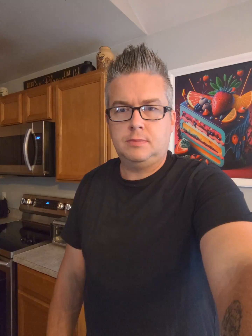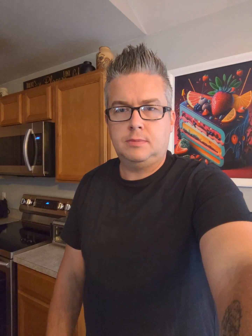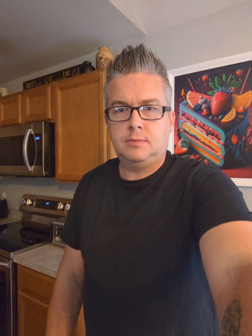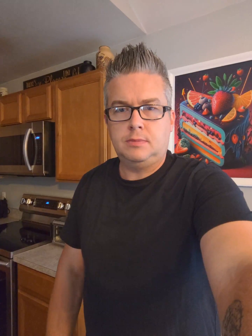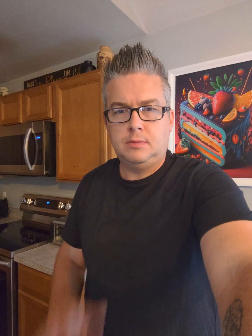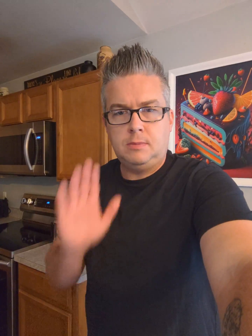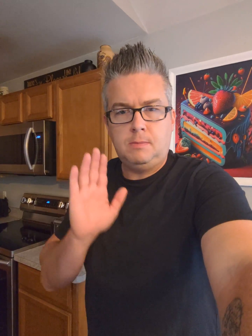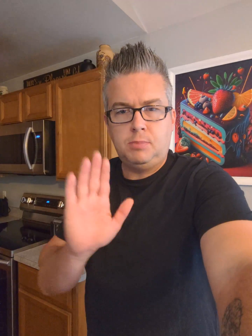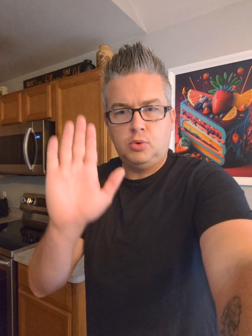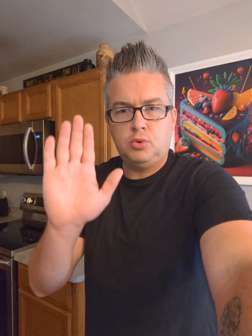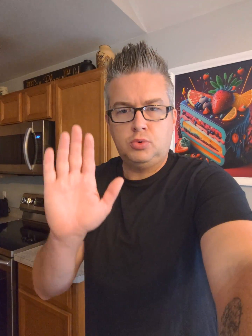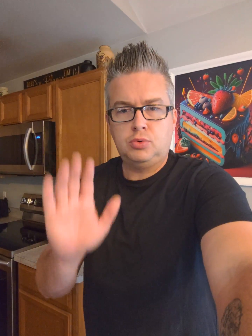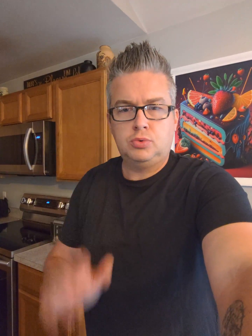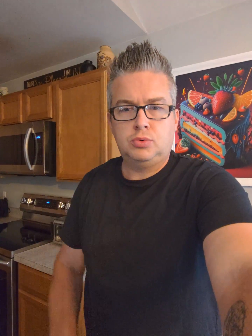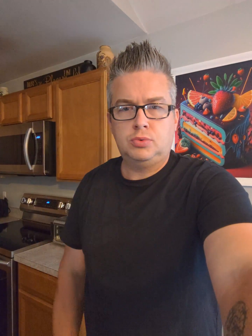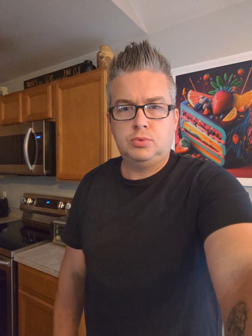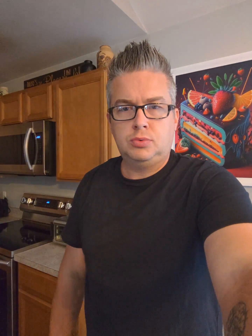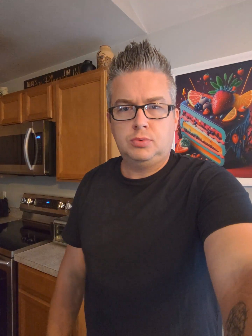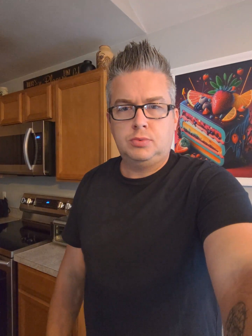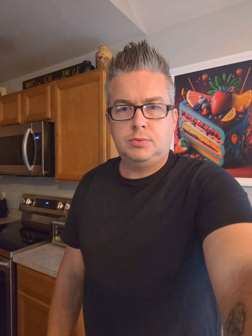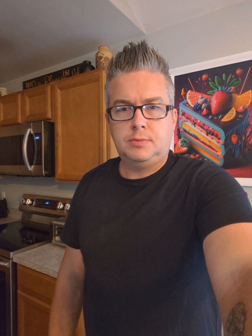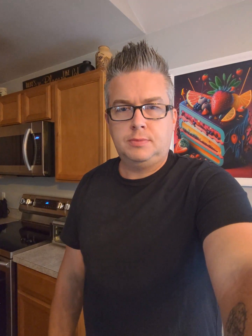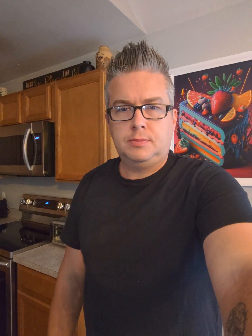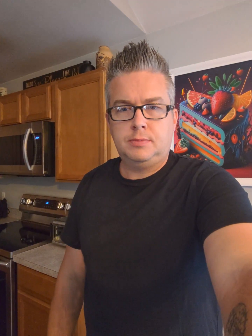push